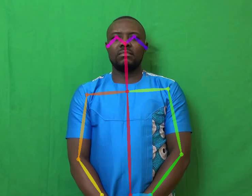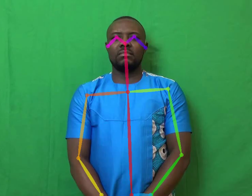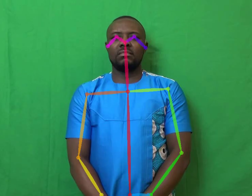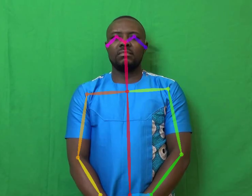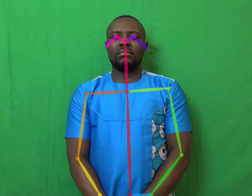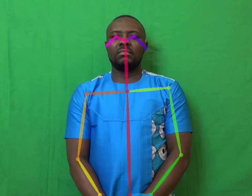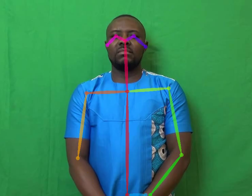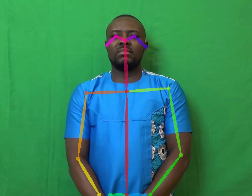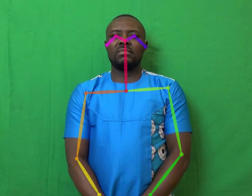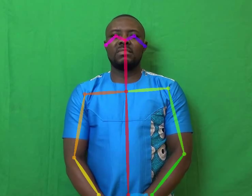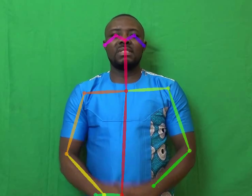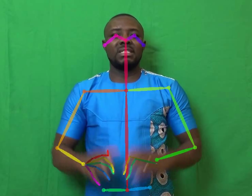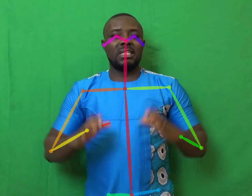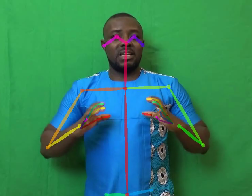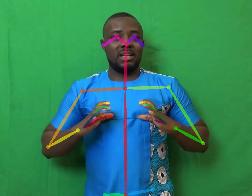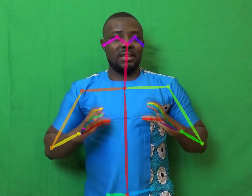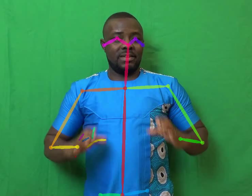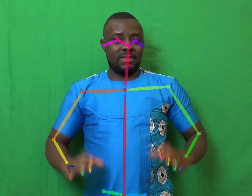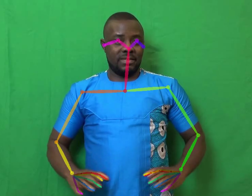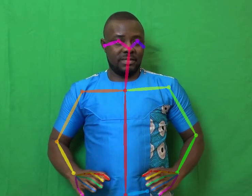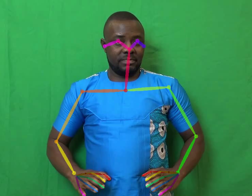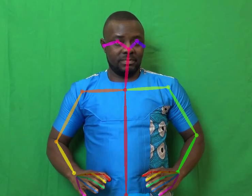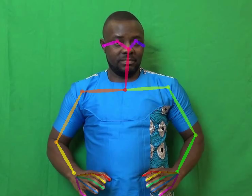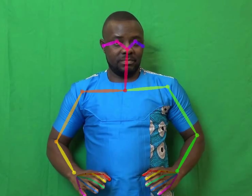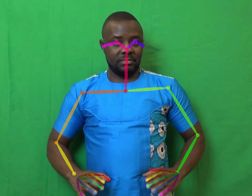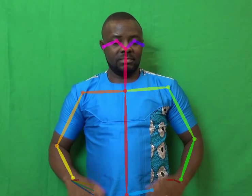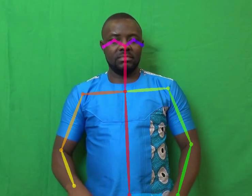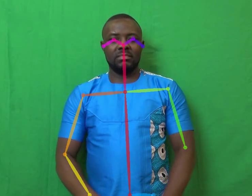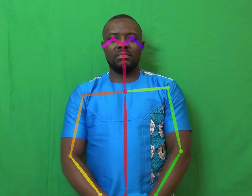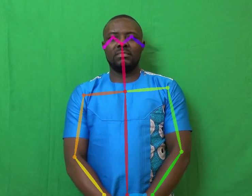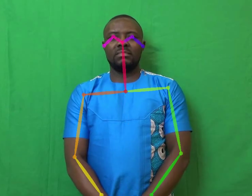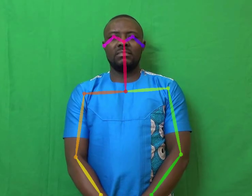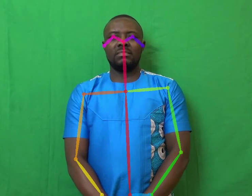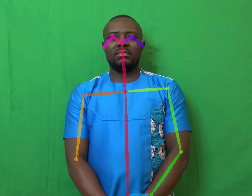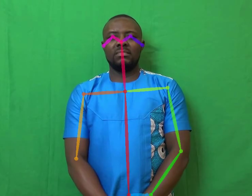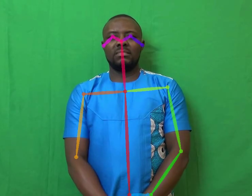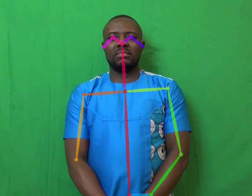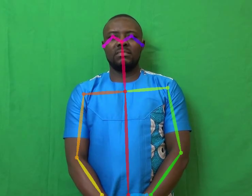chemistry